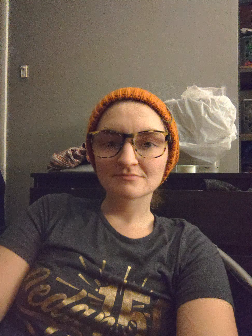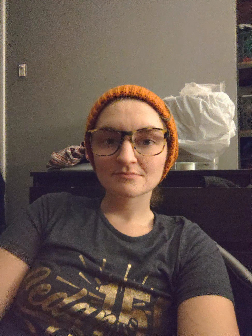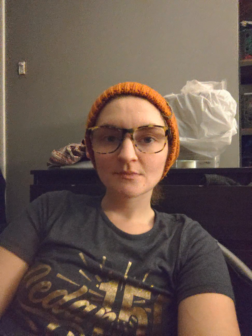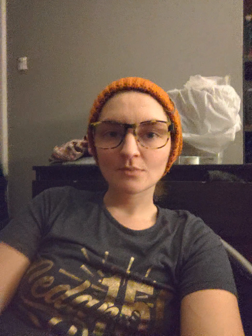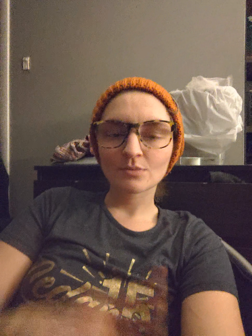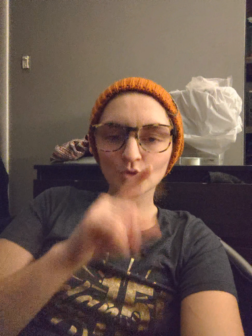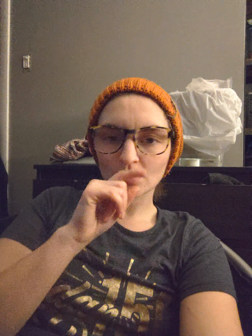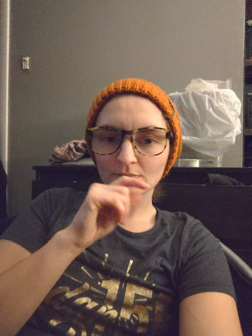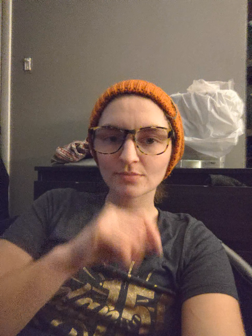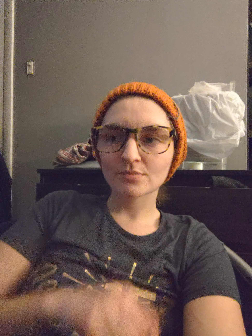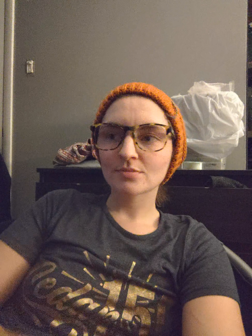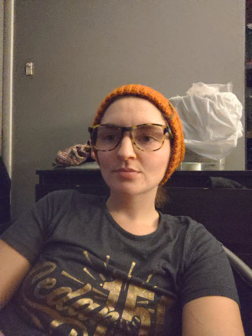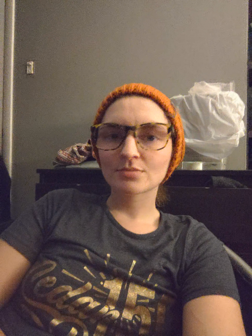bird